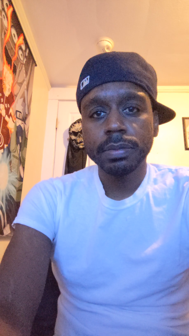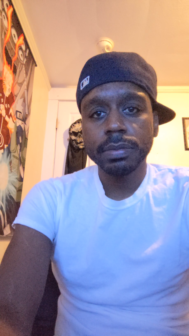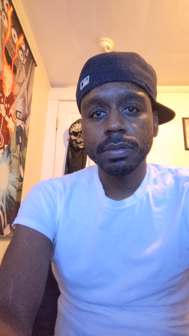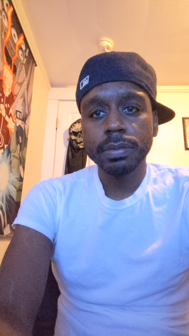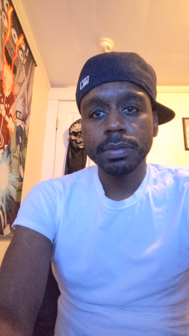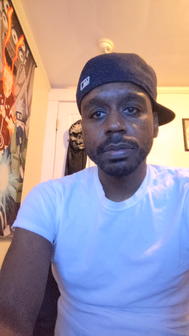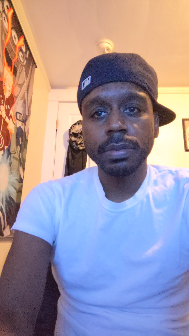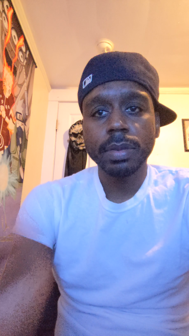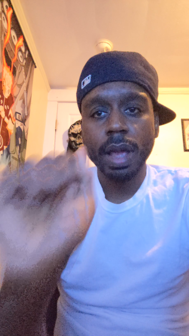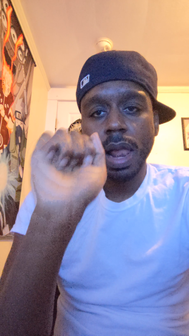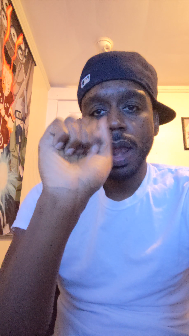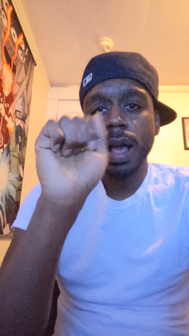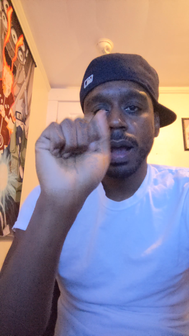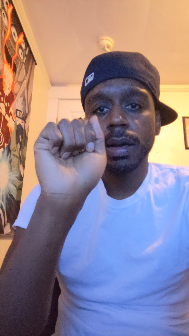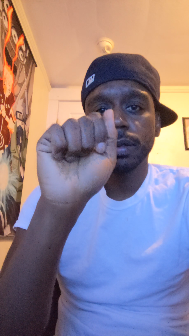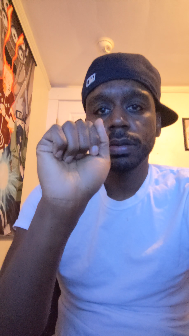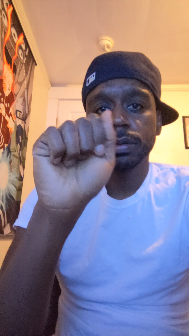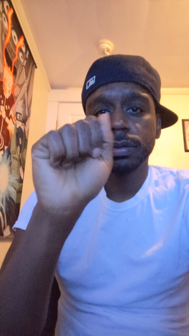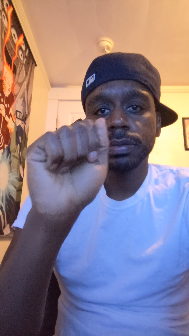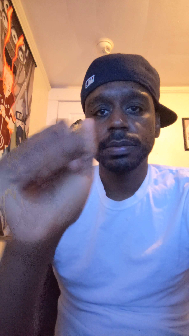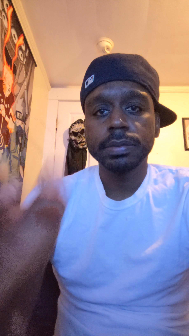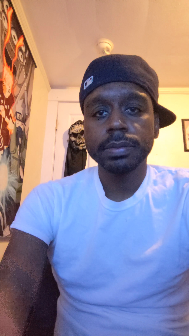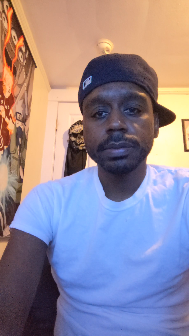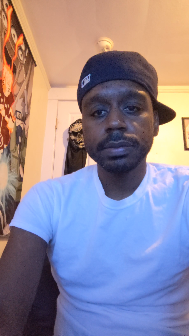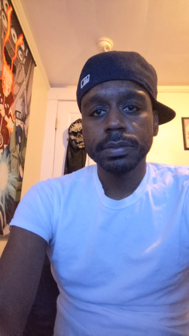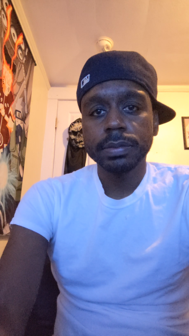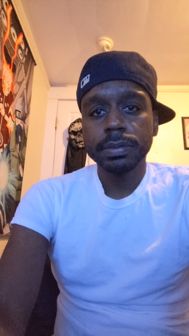knock